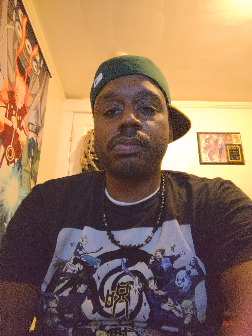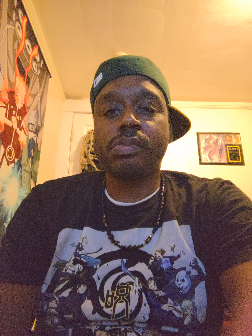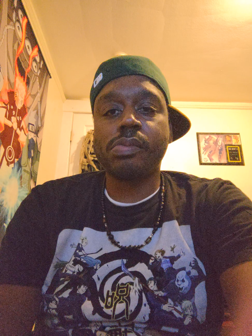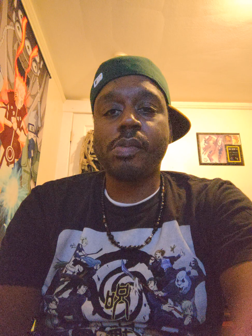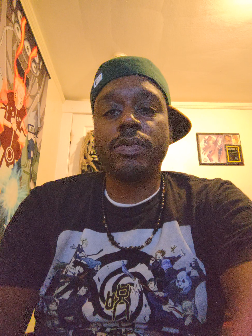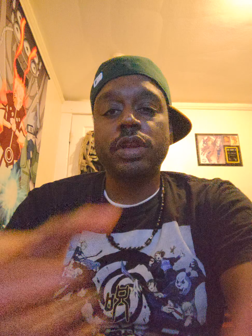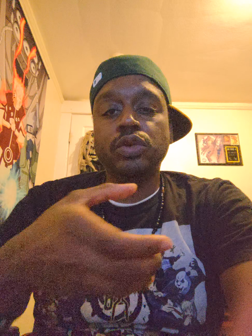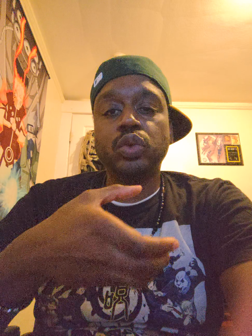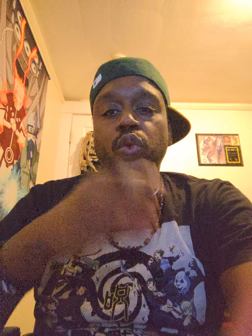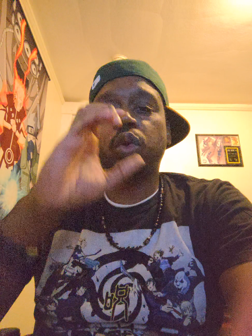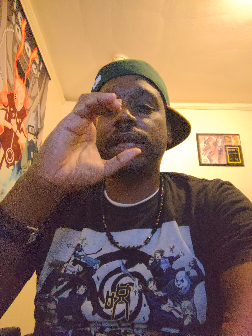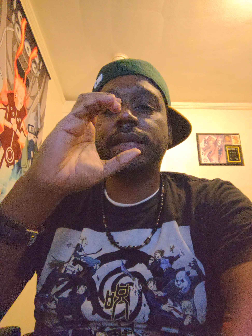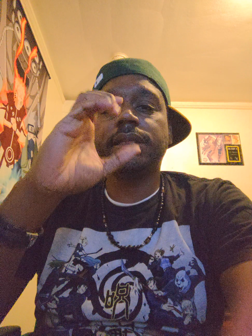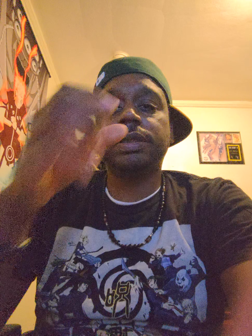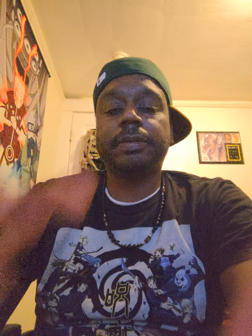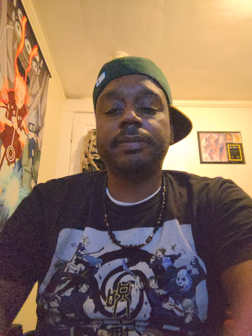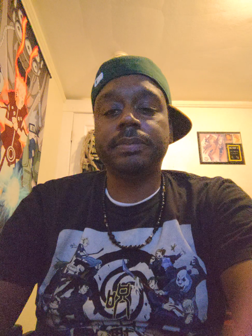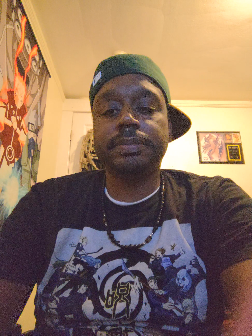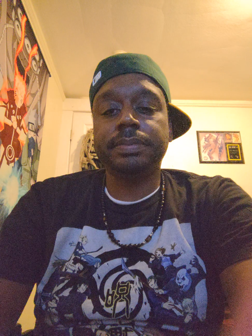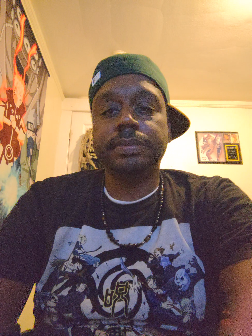drink